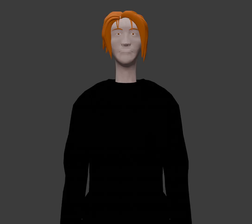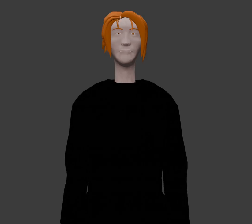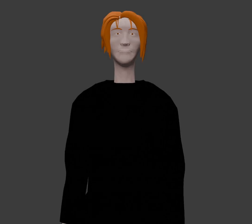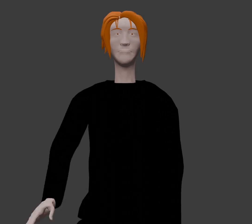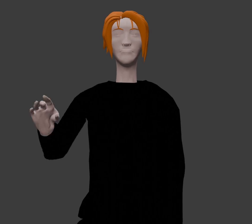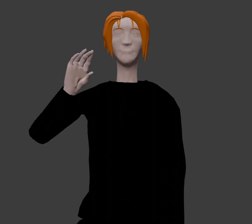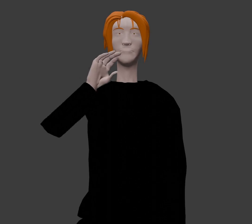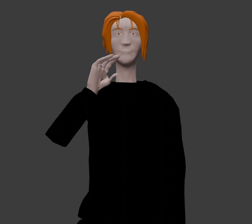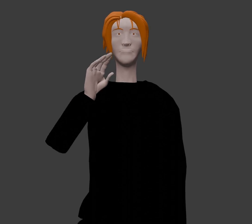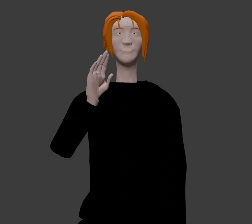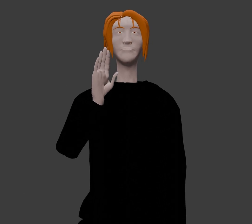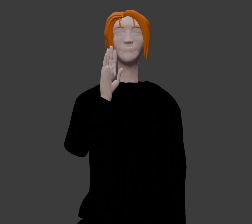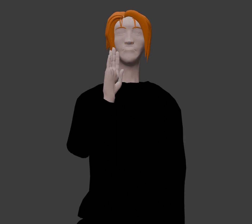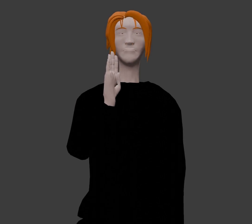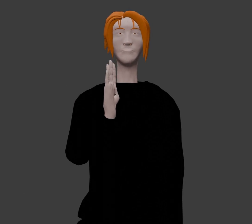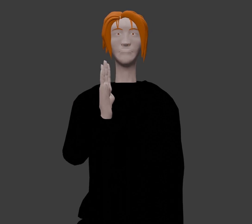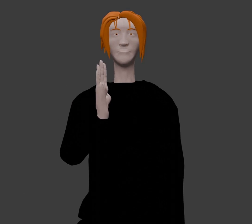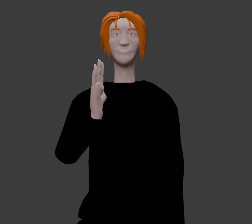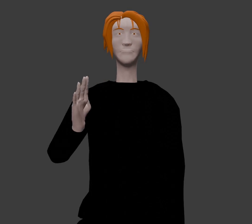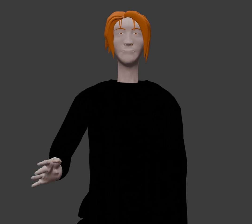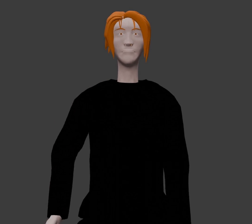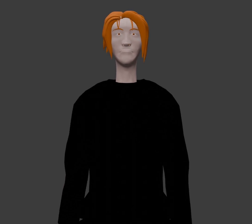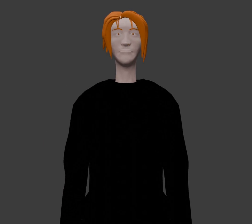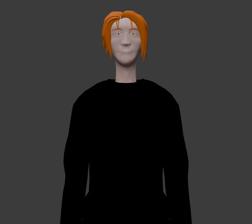Baird, Chuck